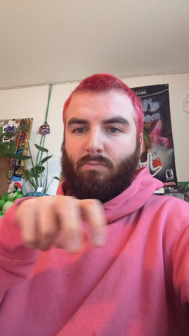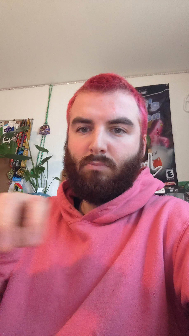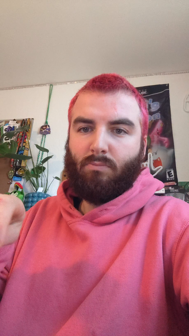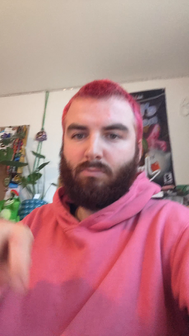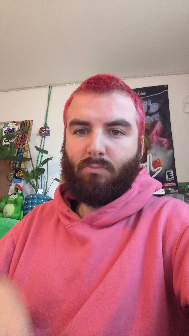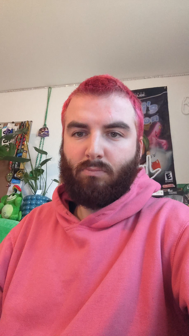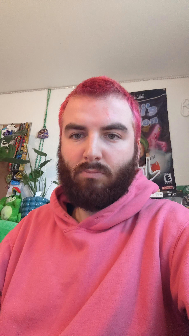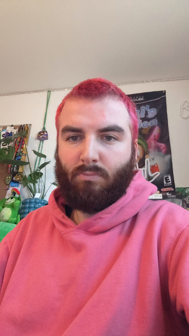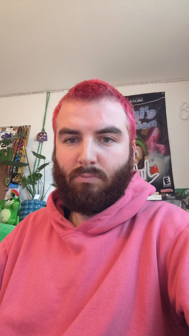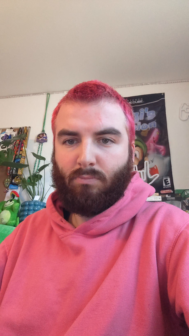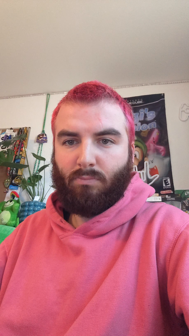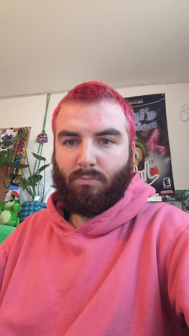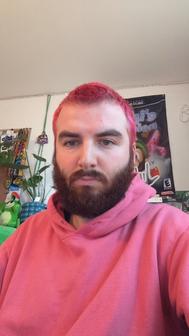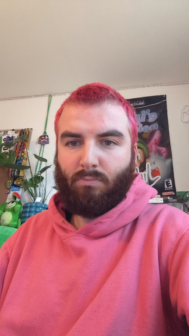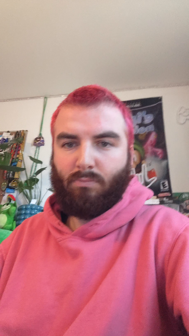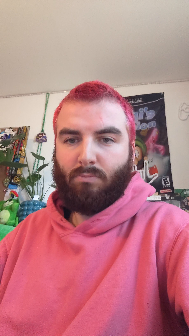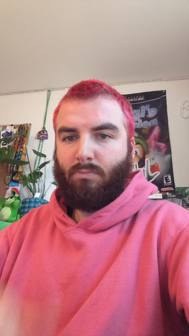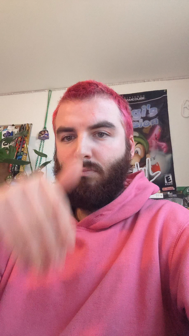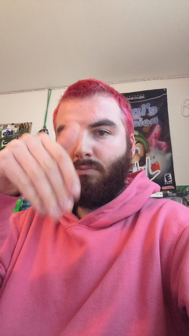night night